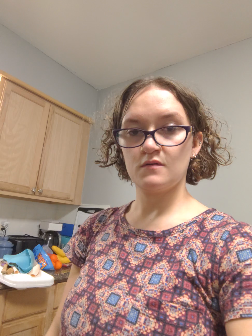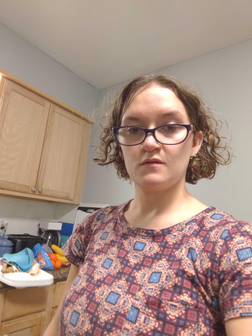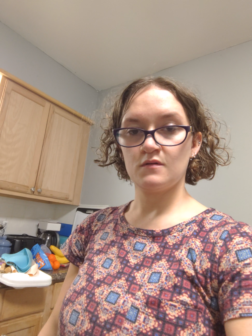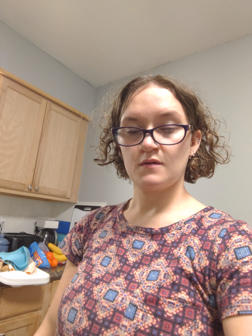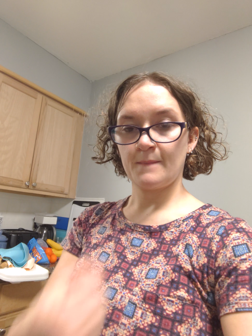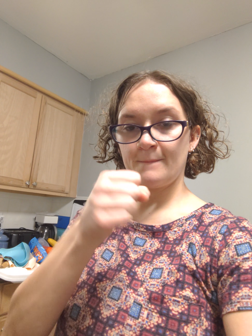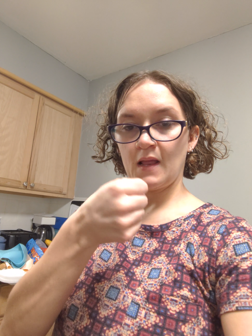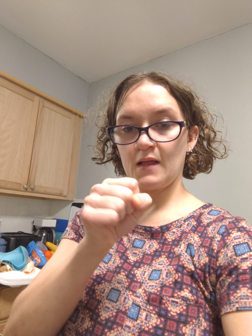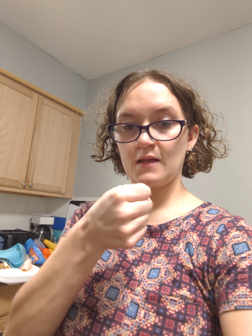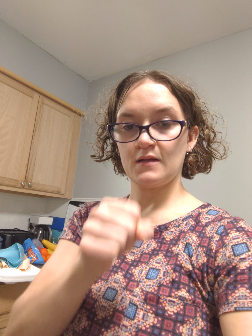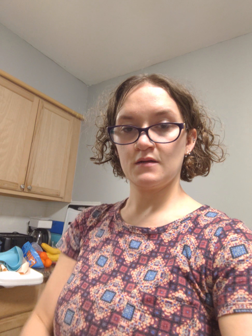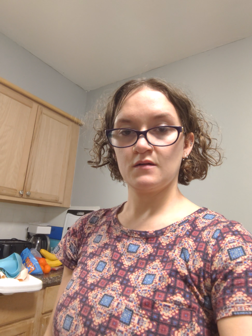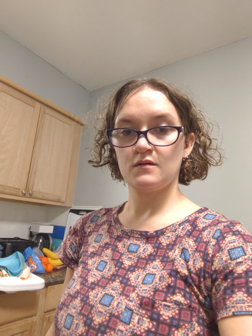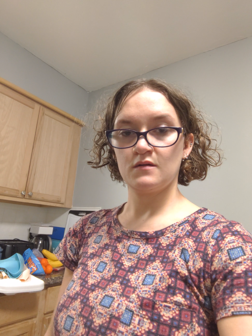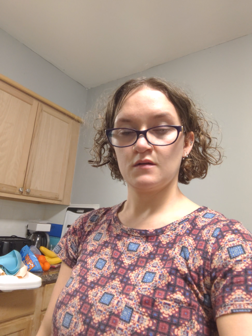make